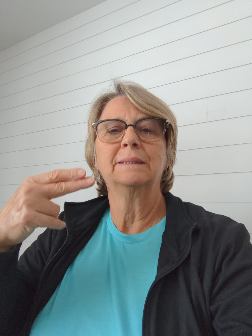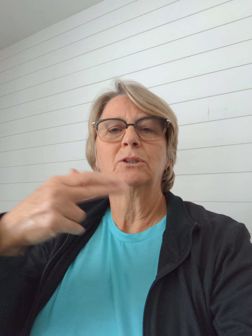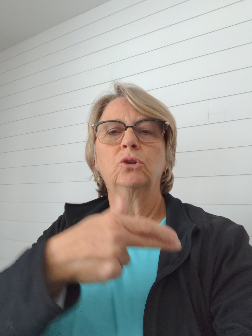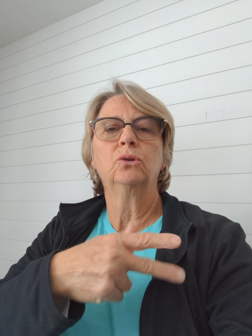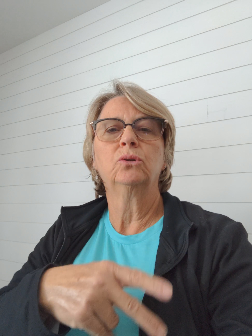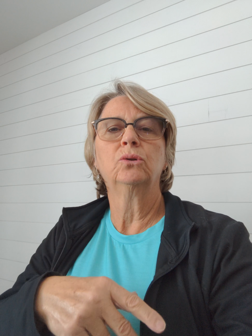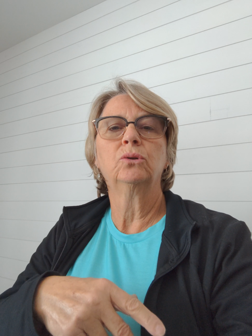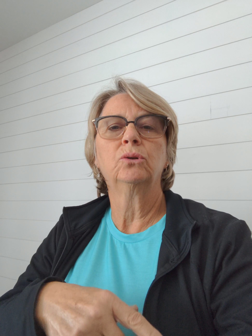scissors